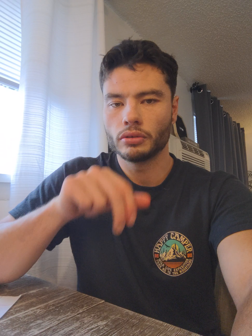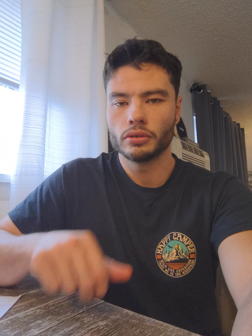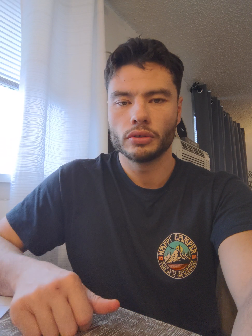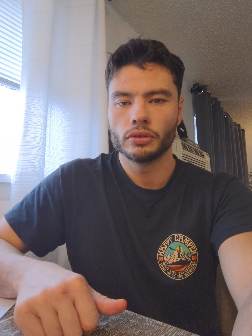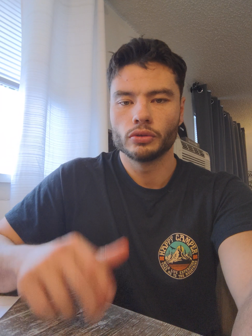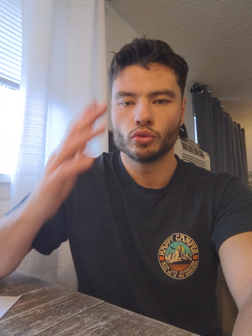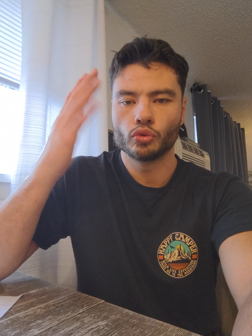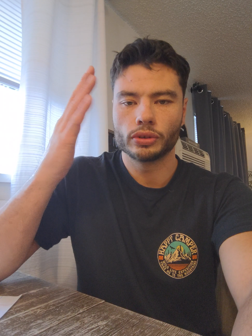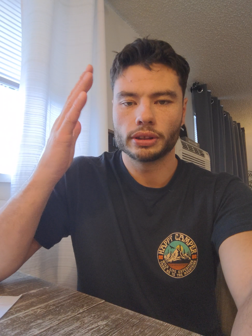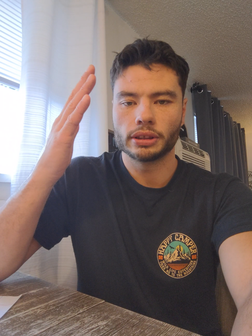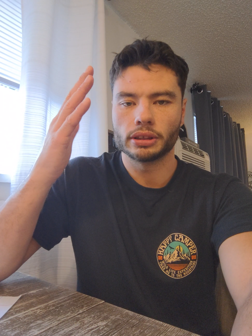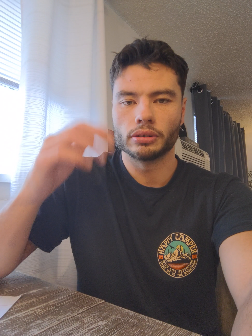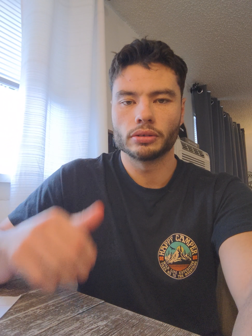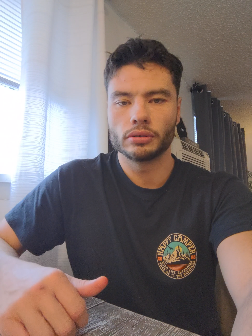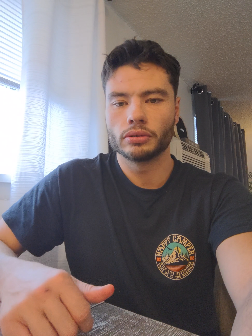tree